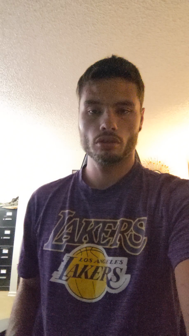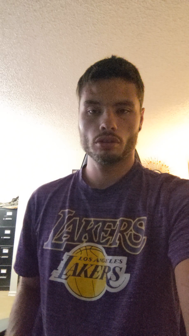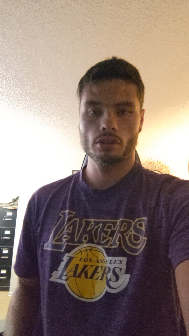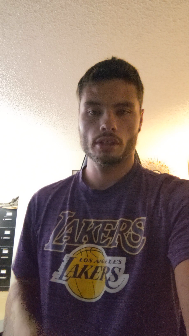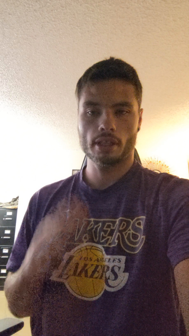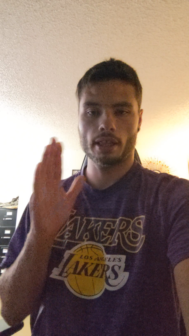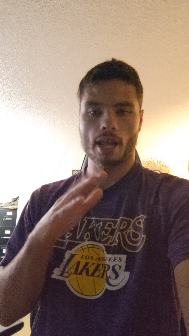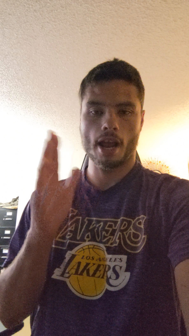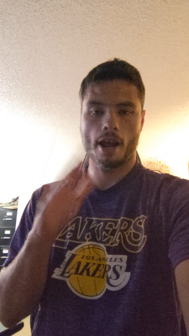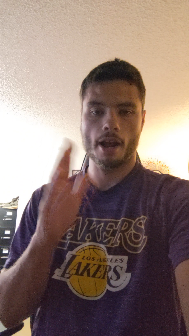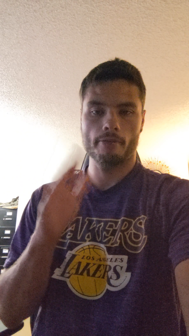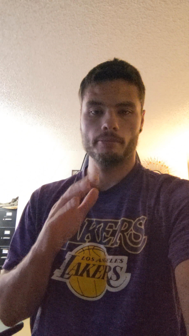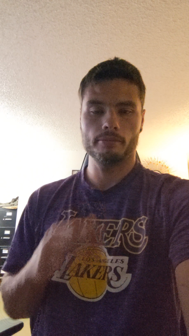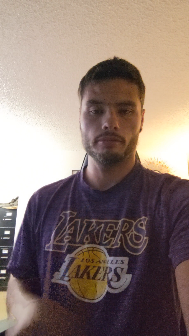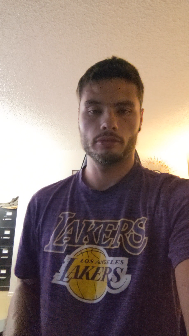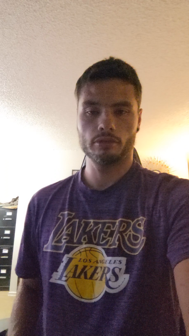clap